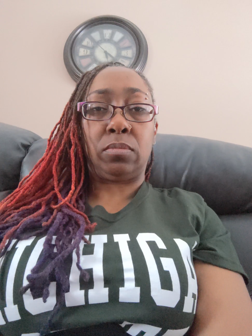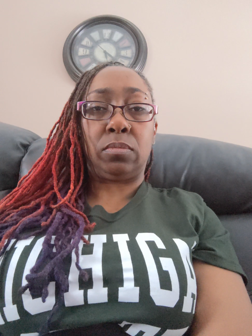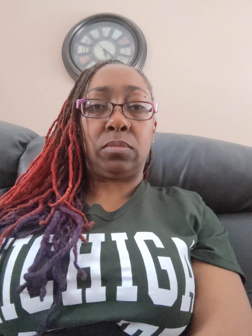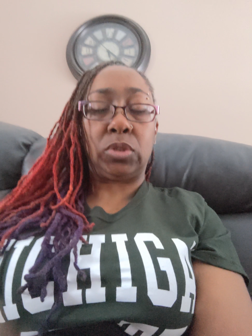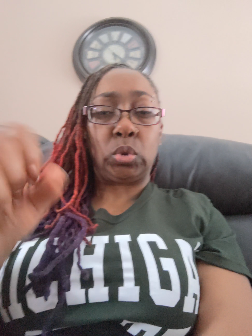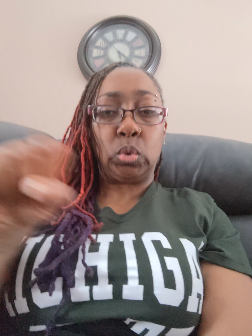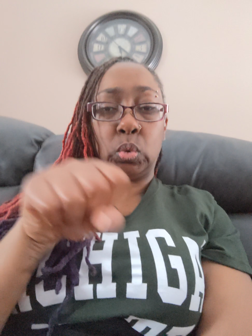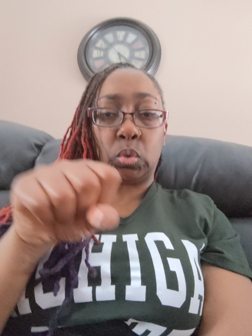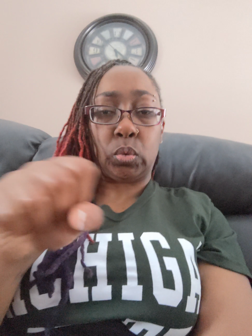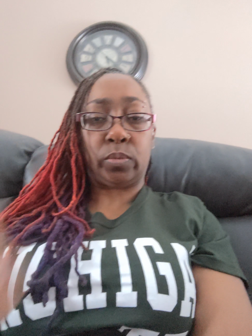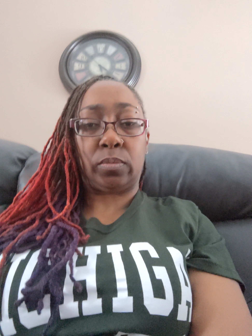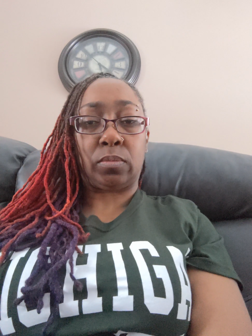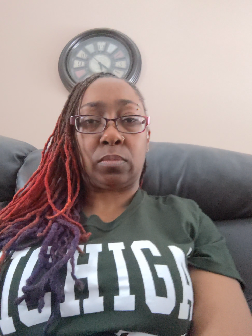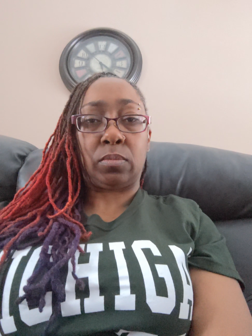shoe